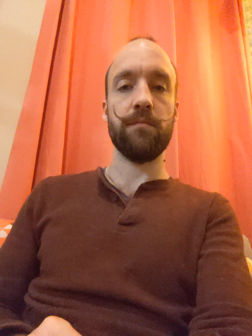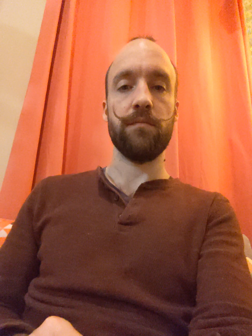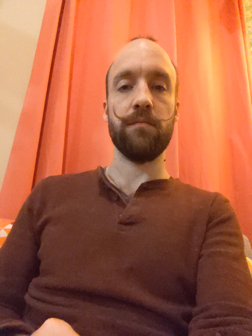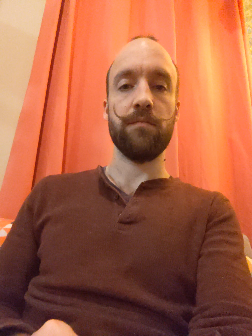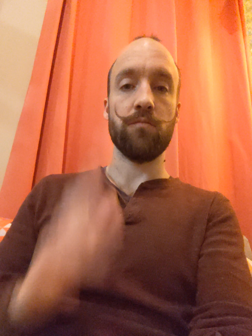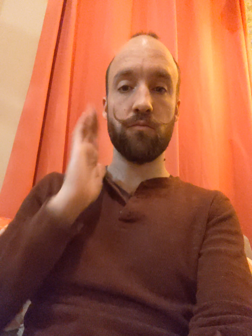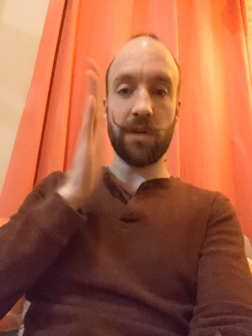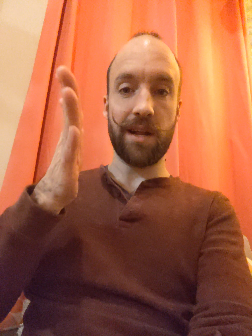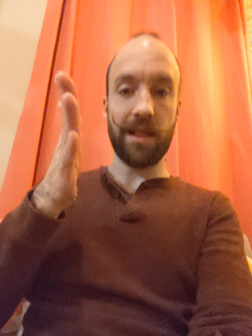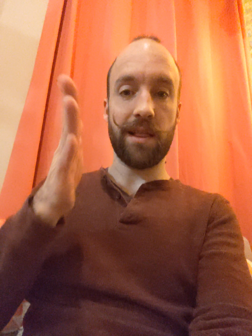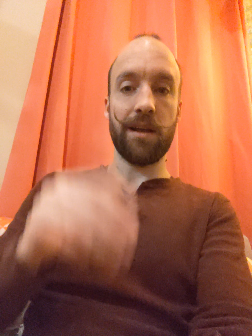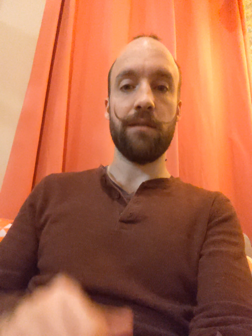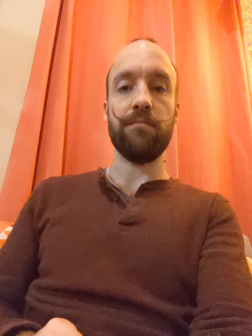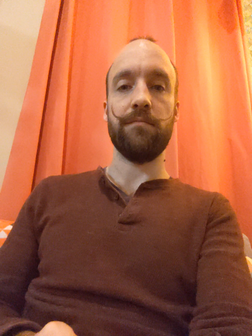will